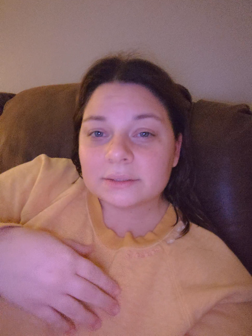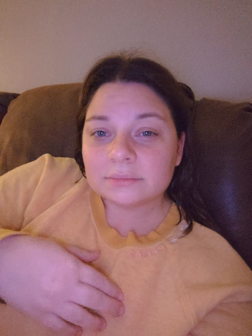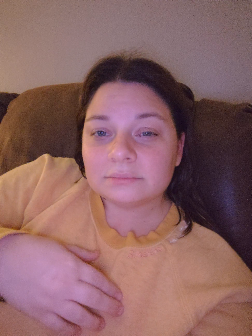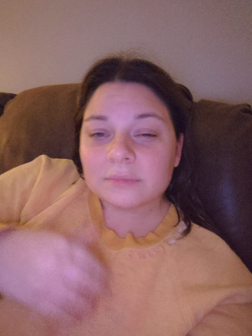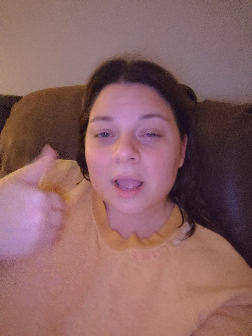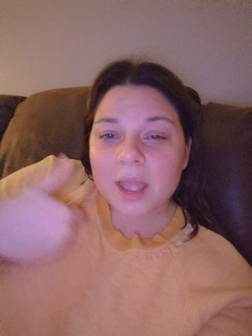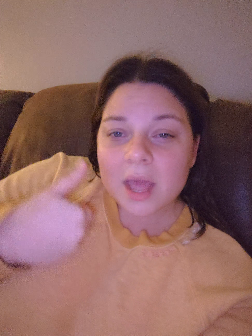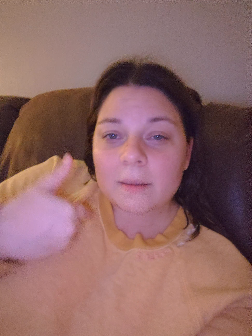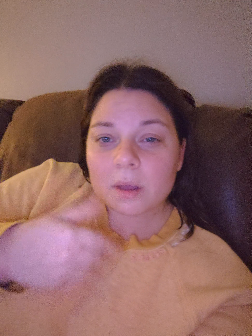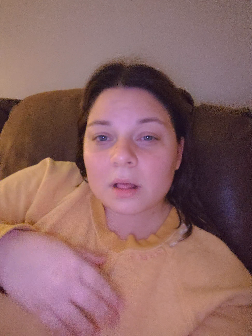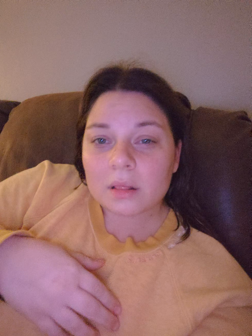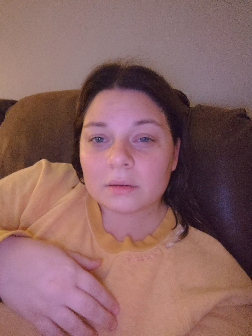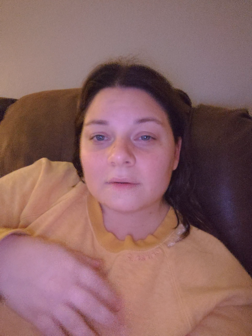animal